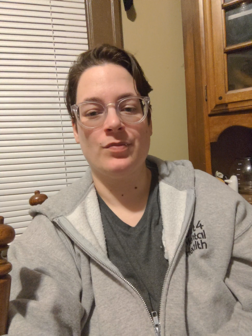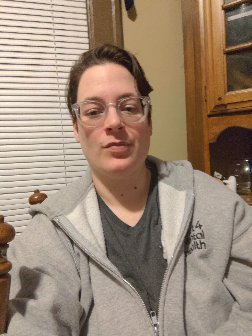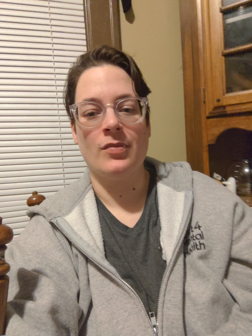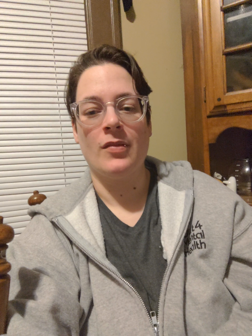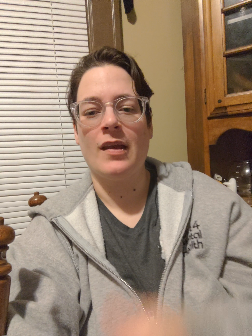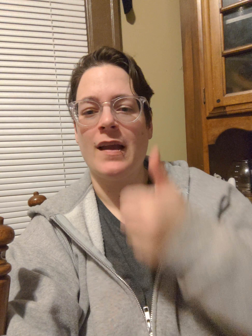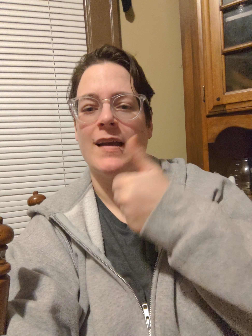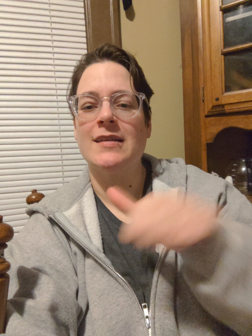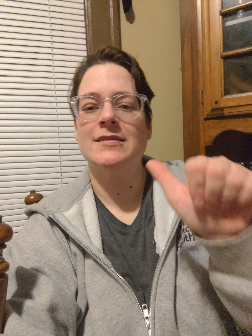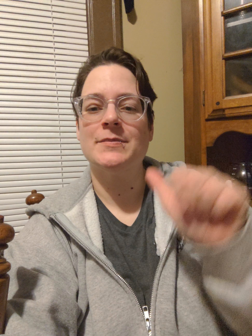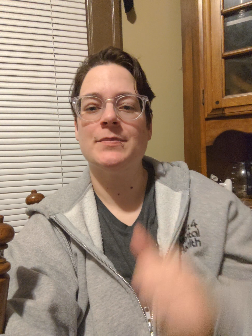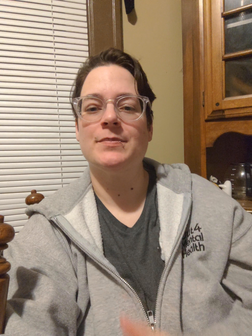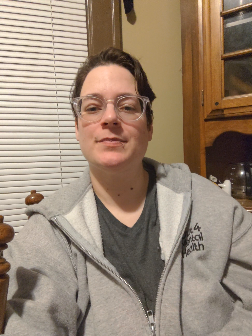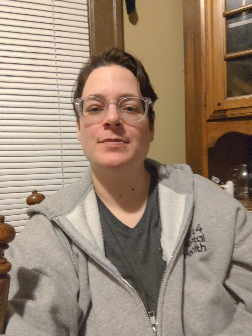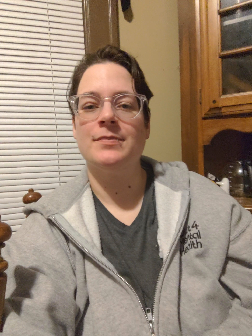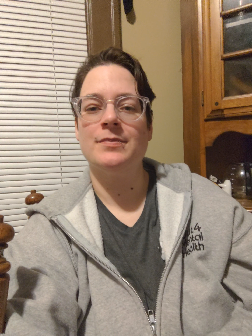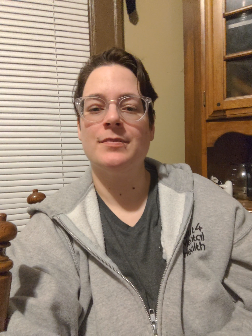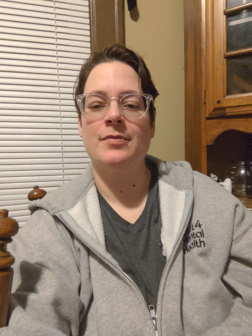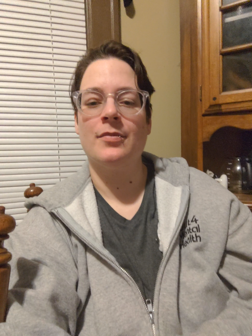any